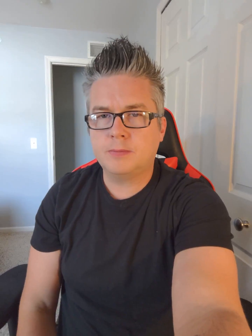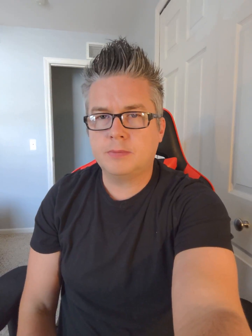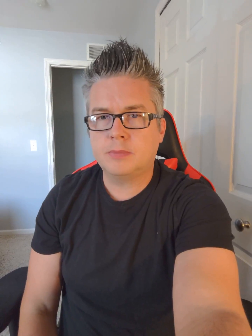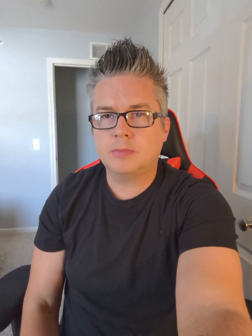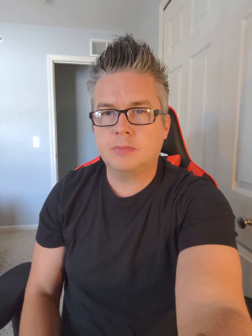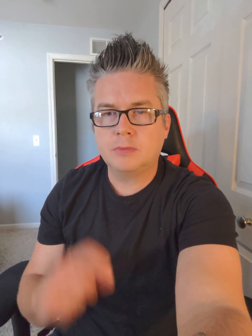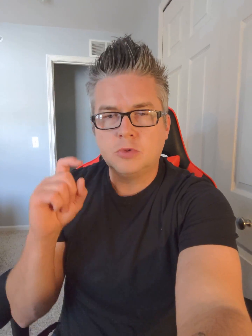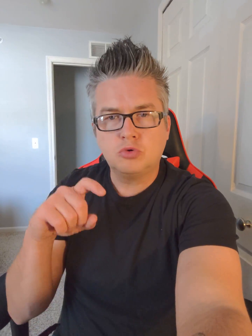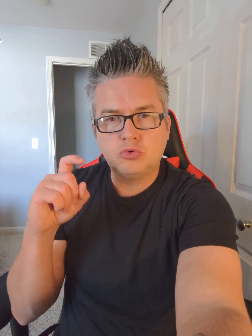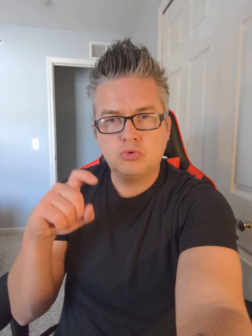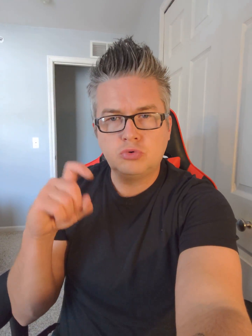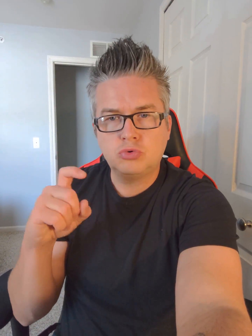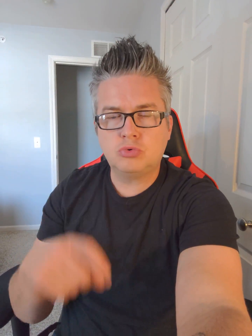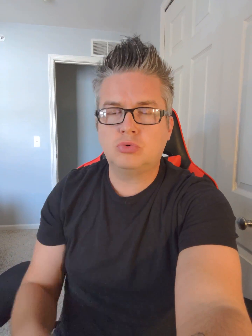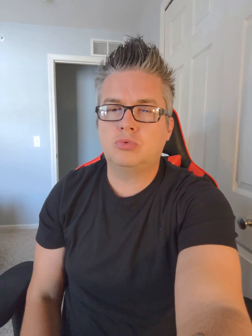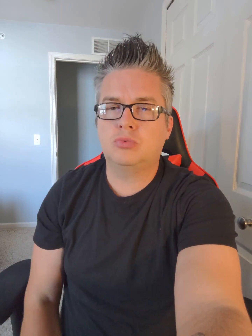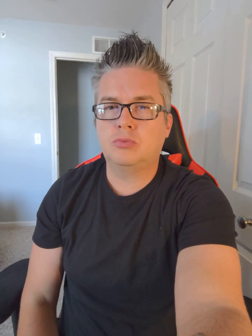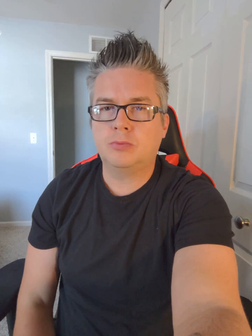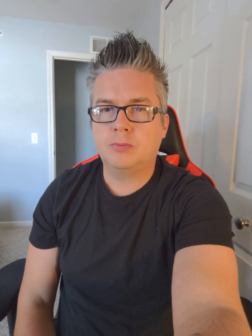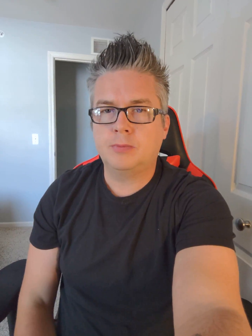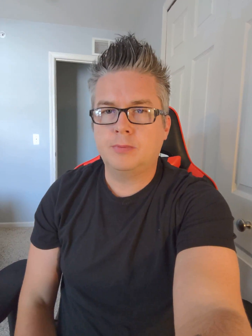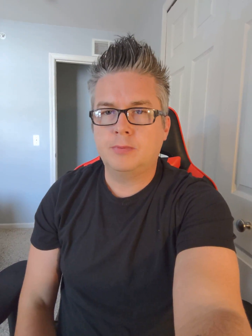should